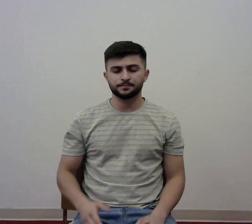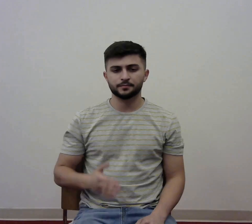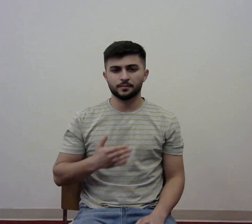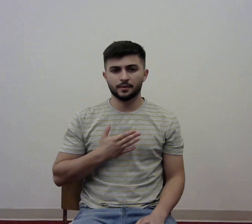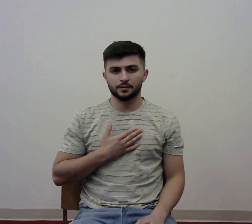mən